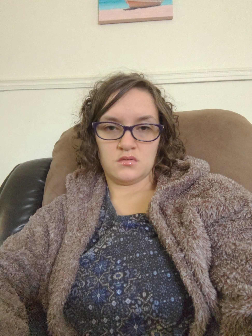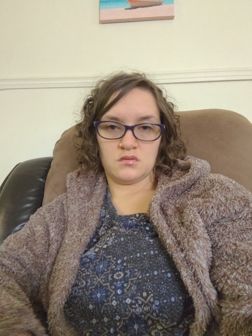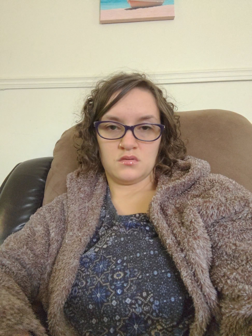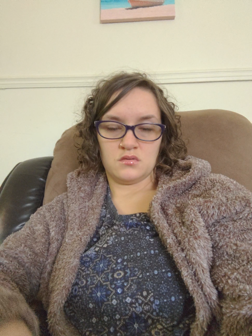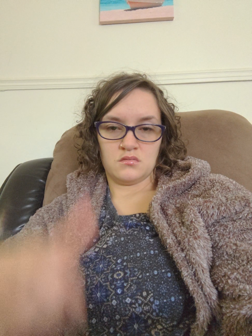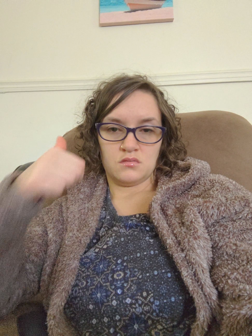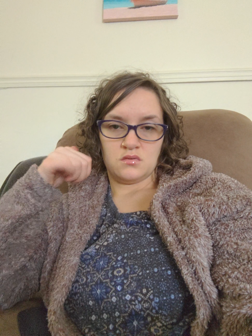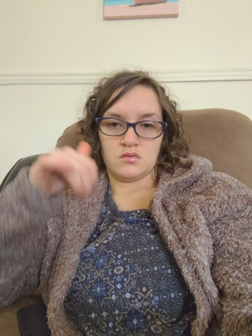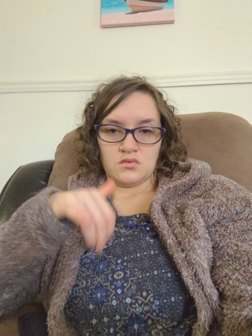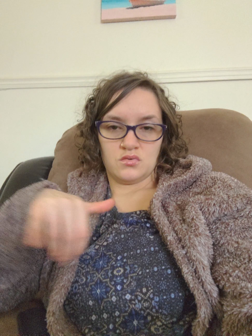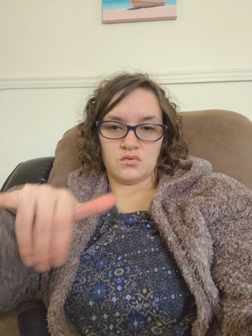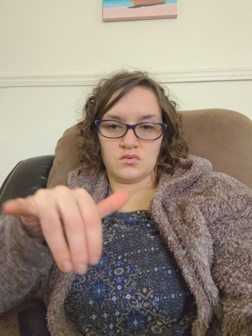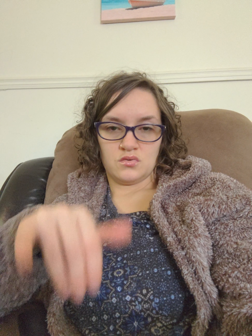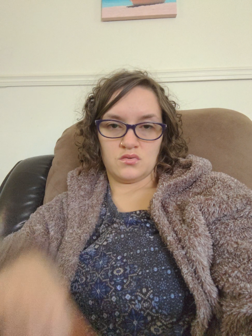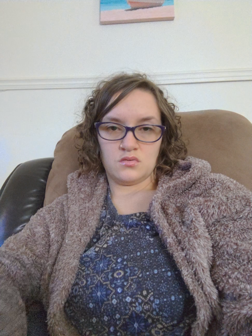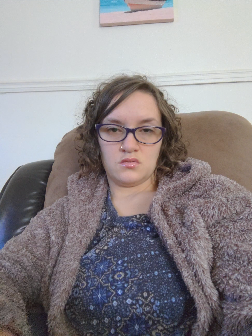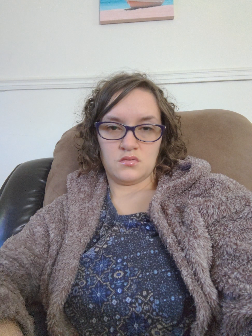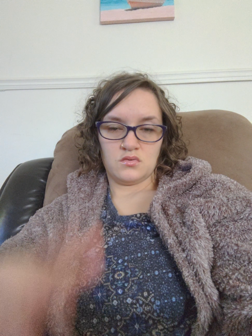backyard